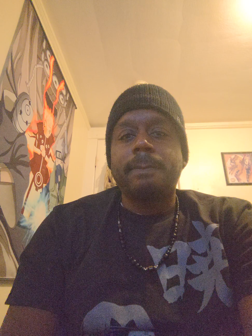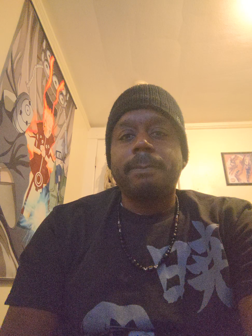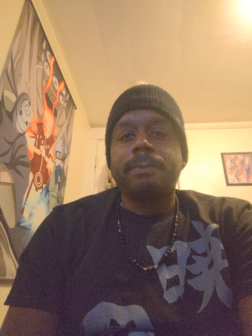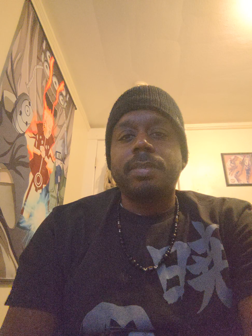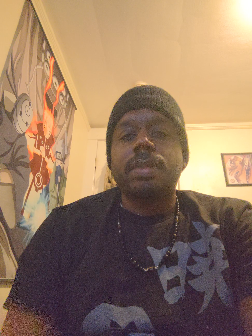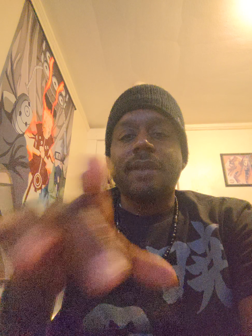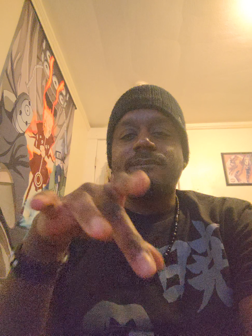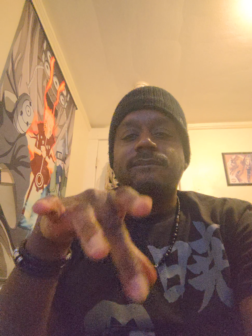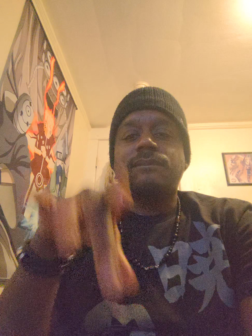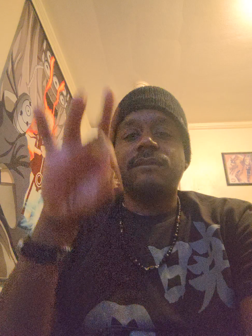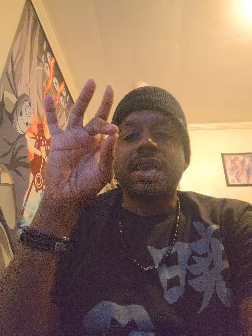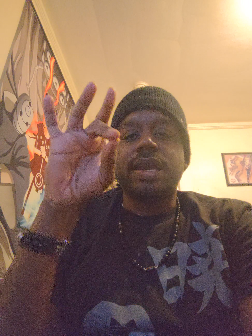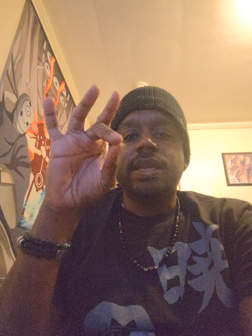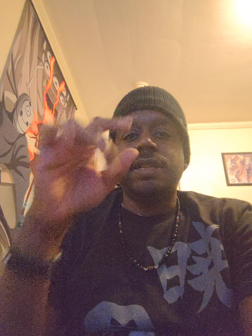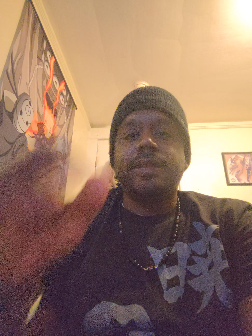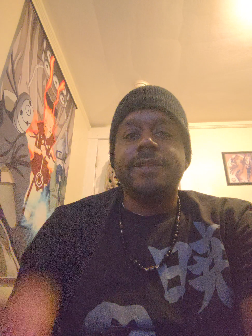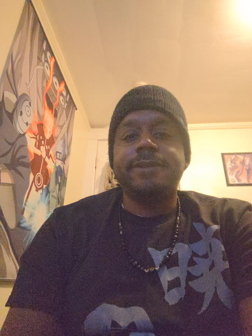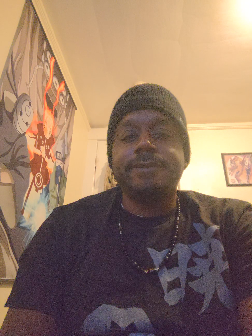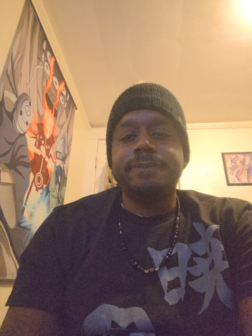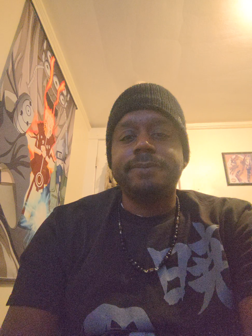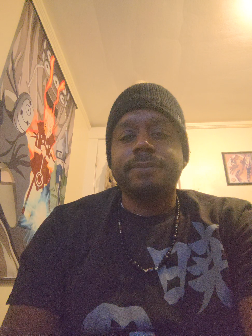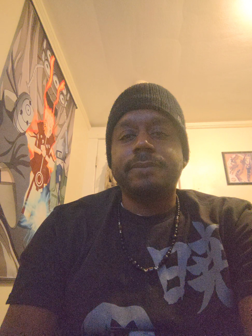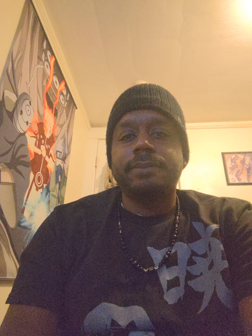find